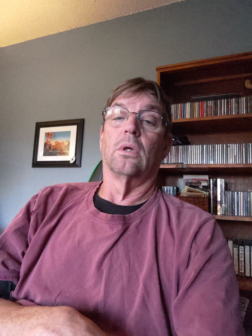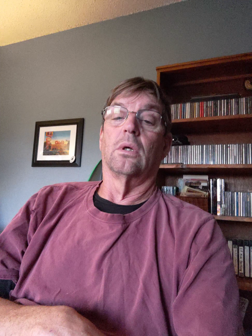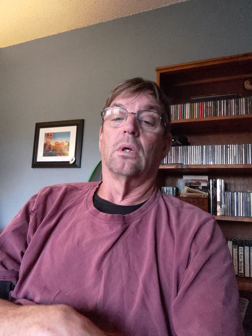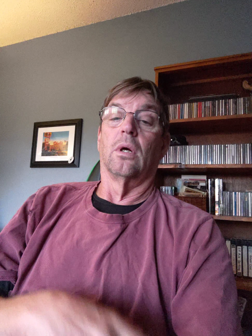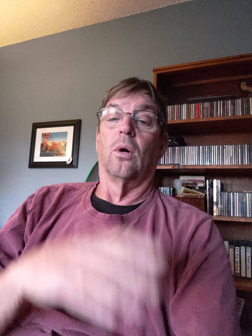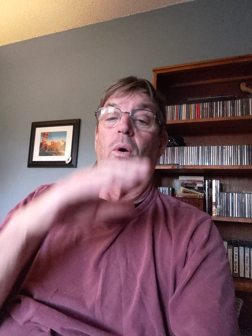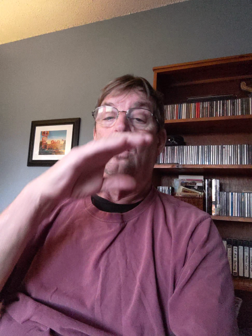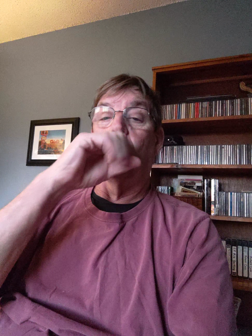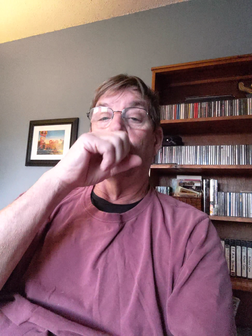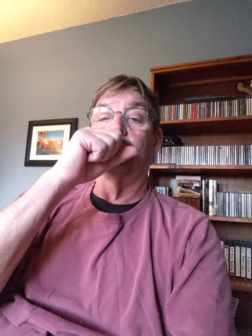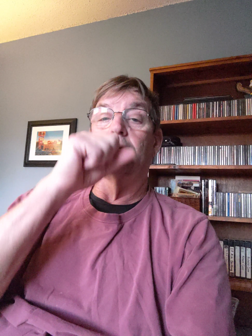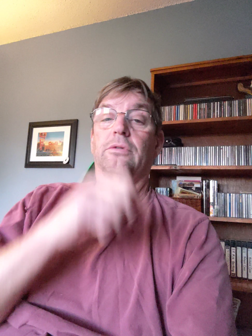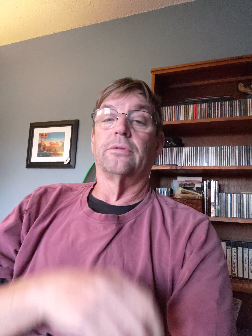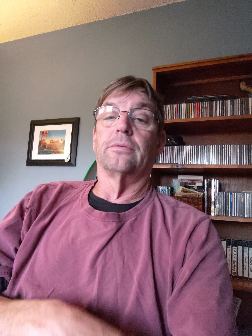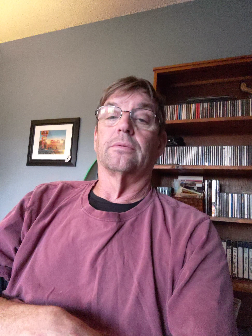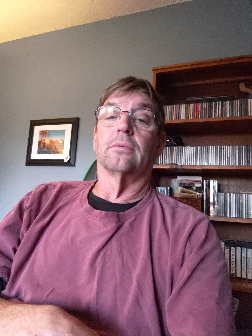orange